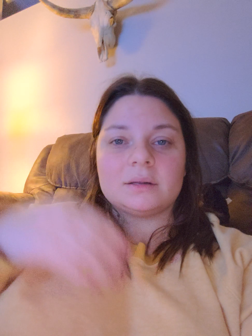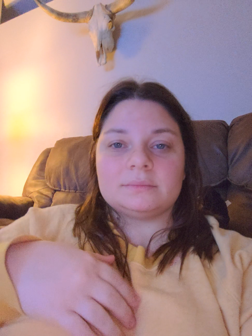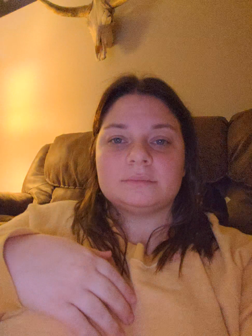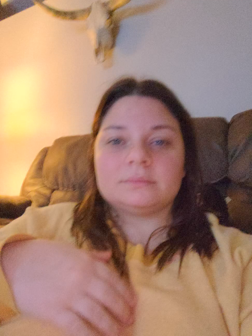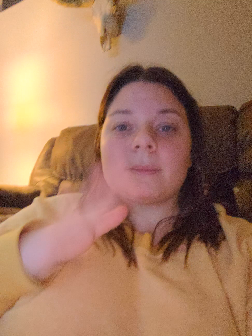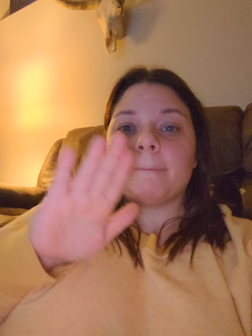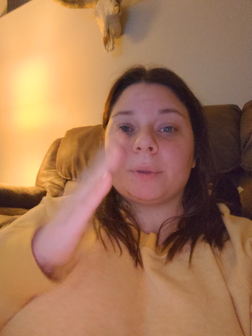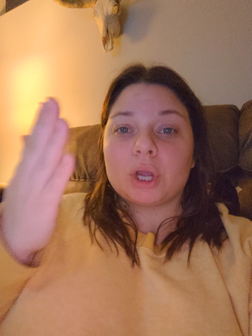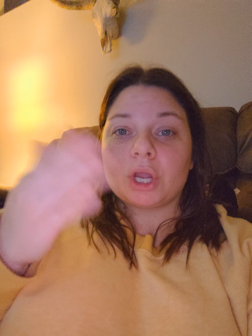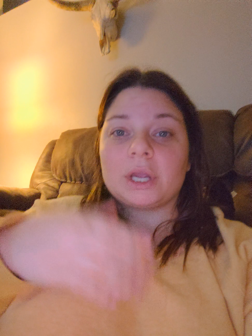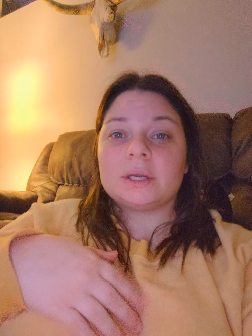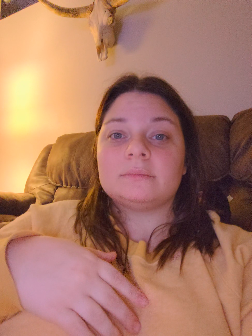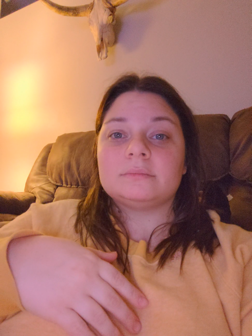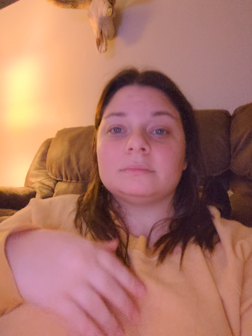book